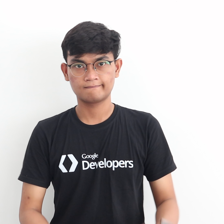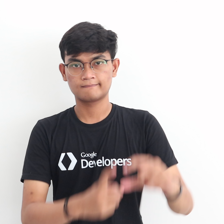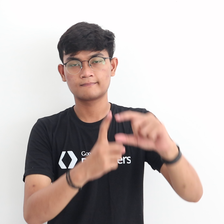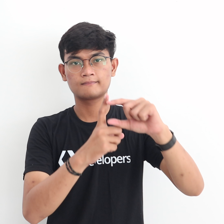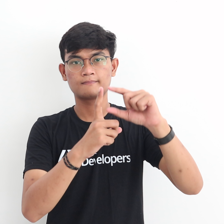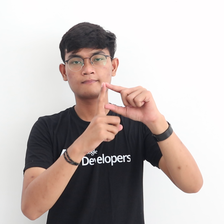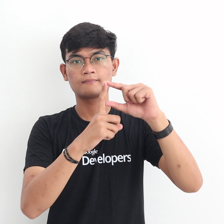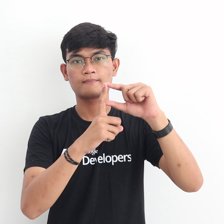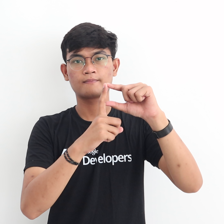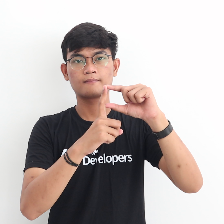P